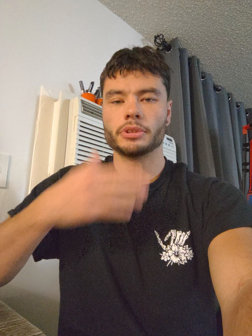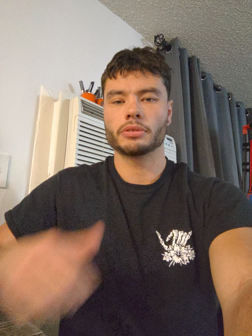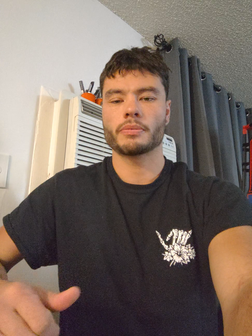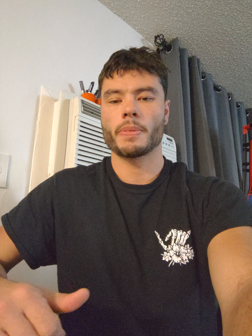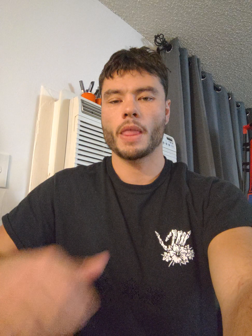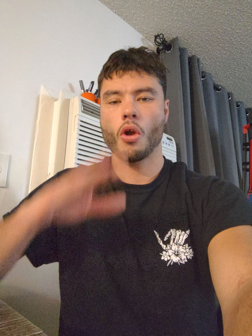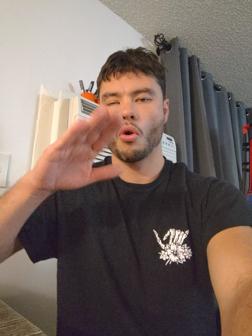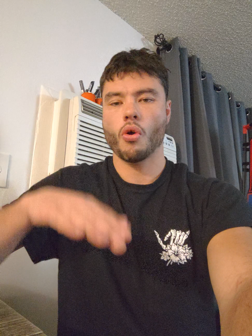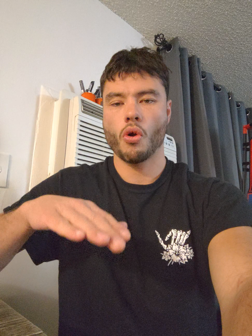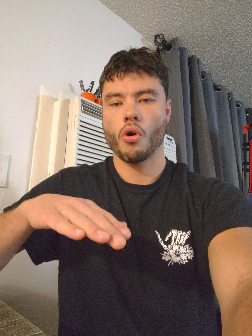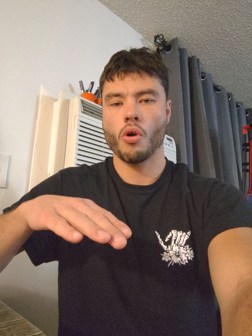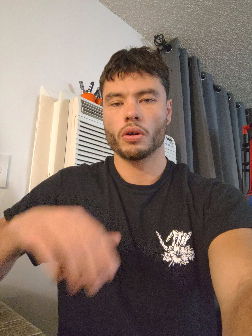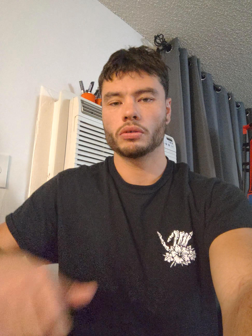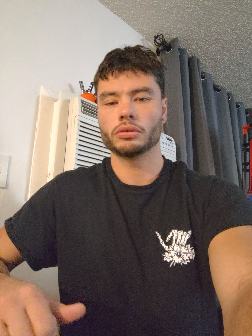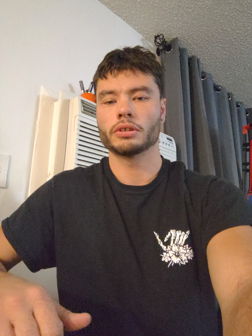on